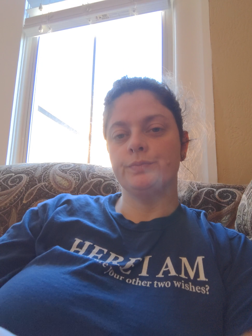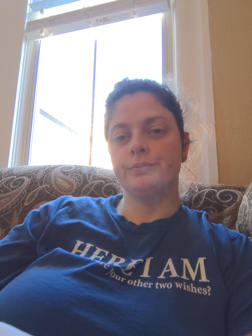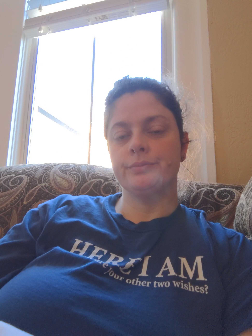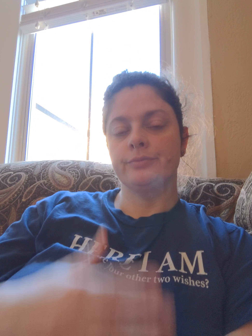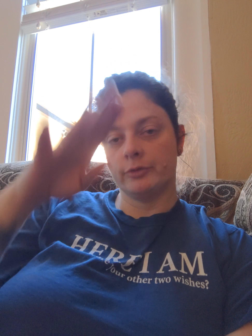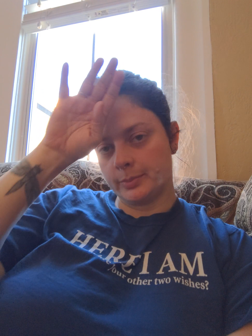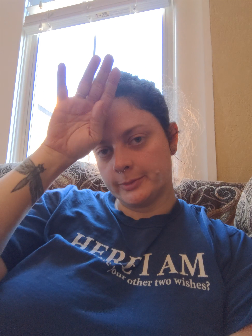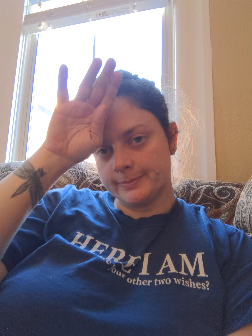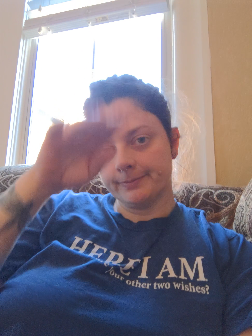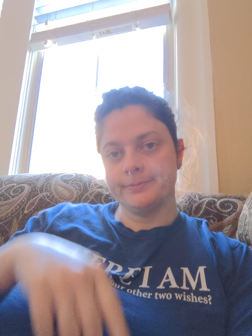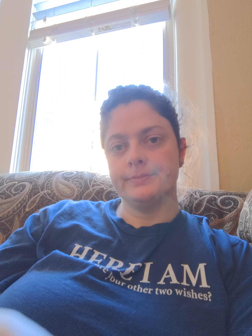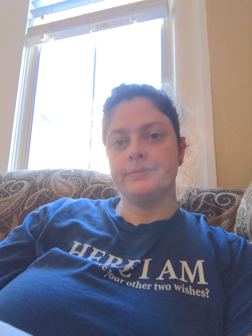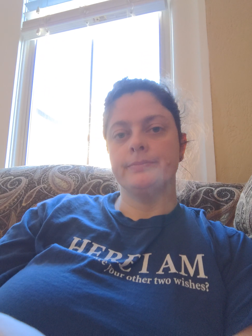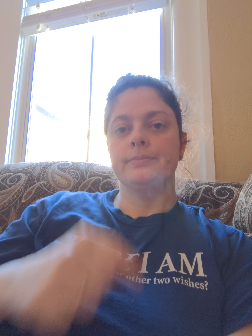fireman